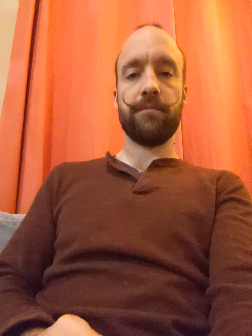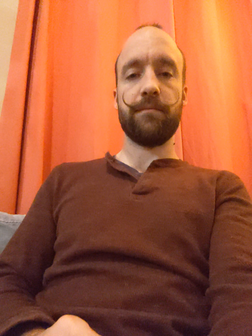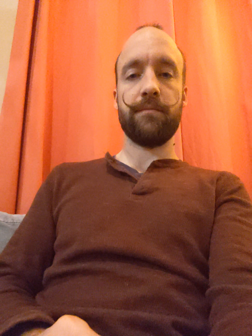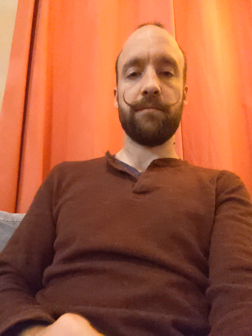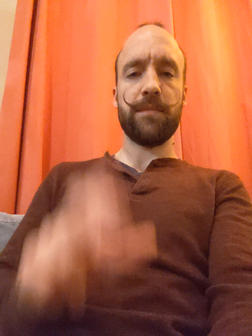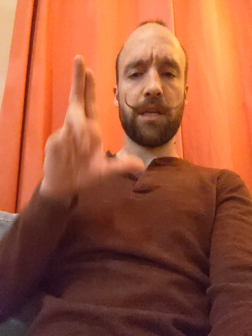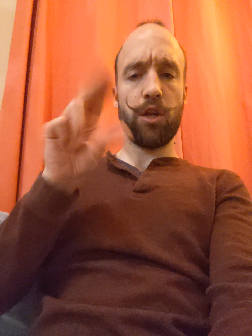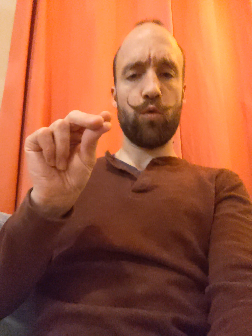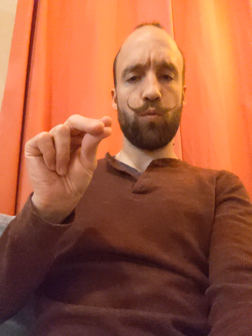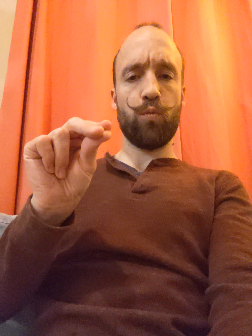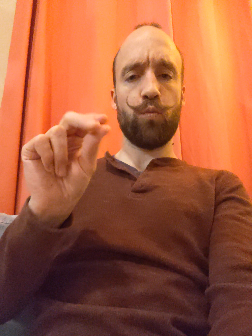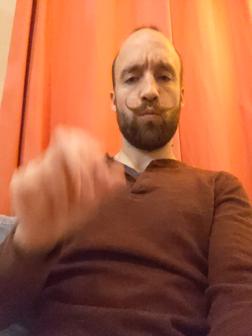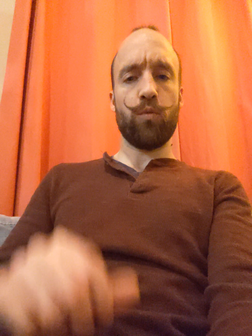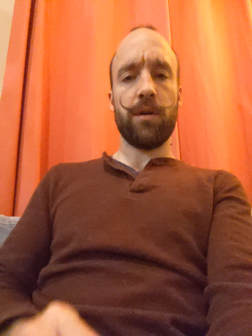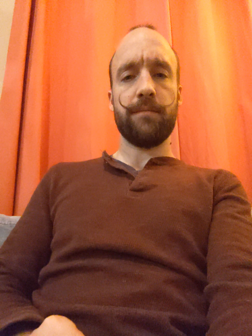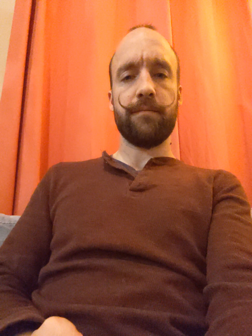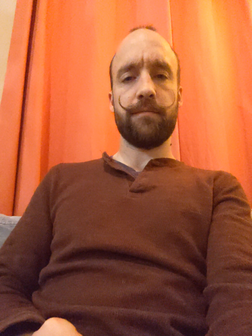no